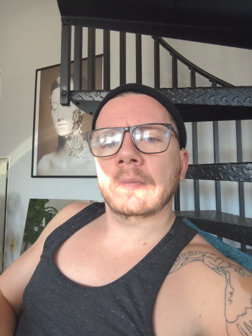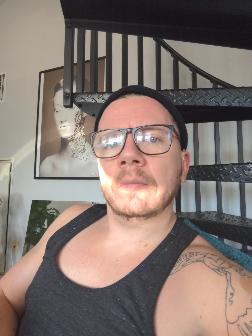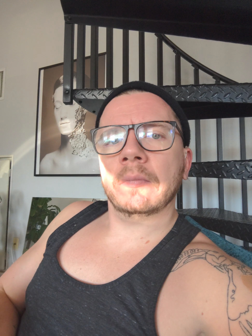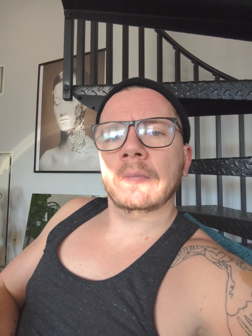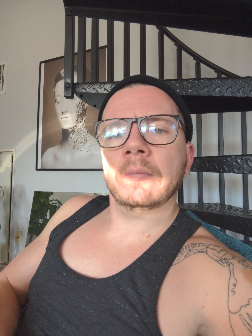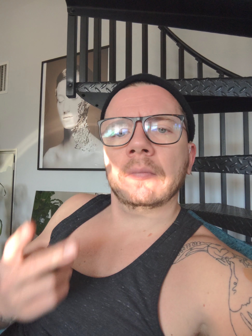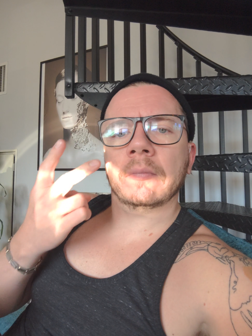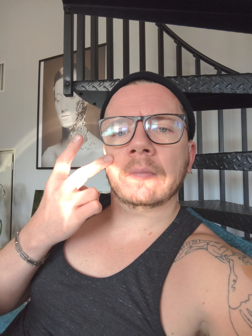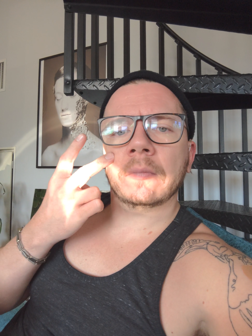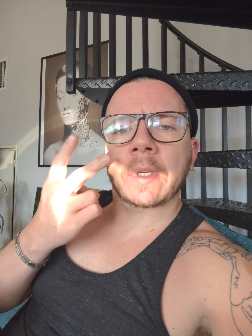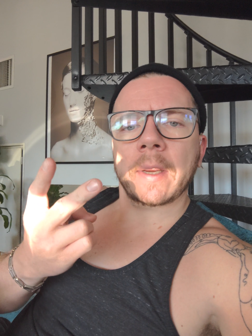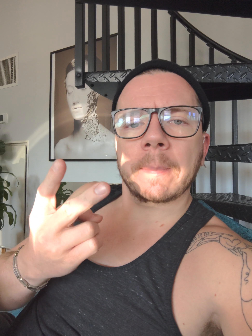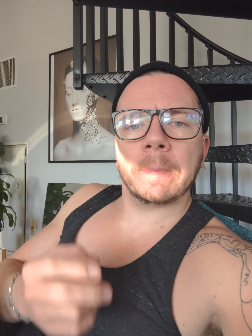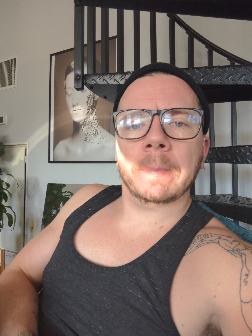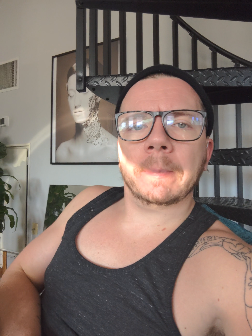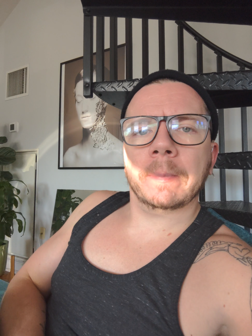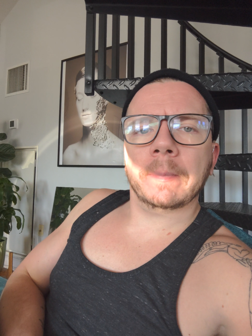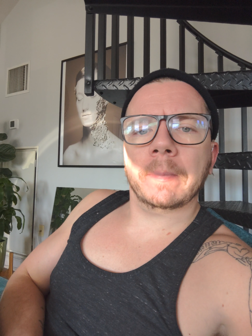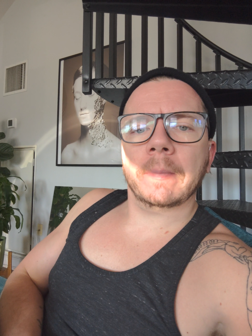see